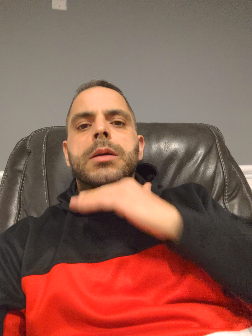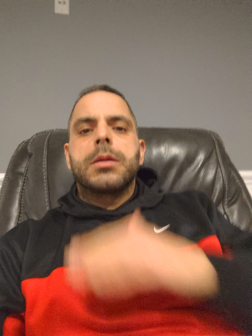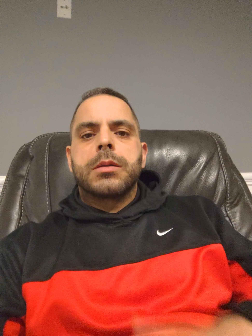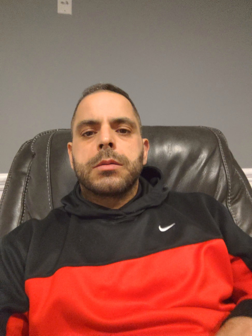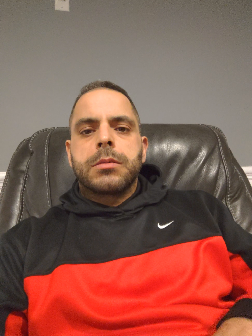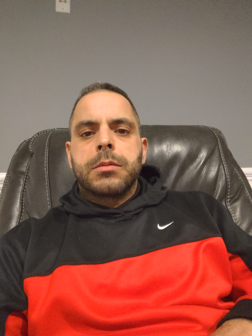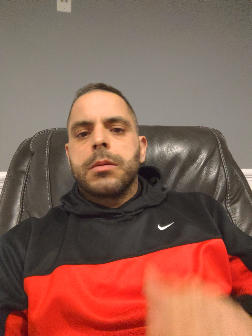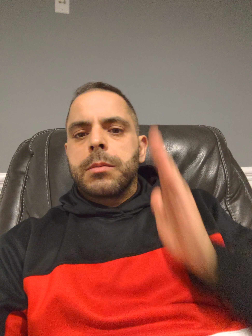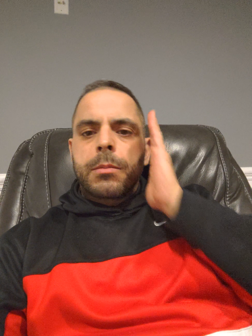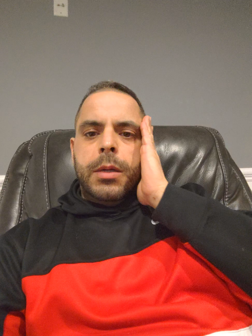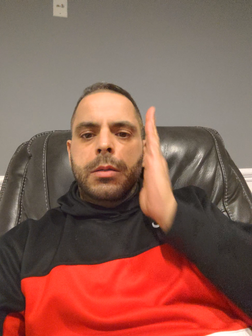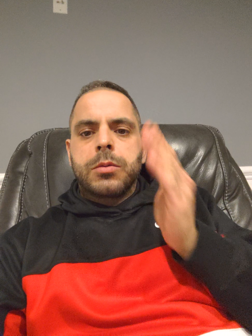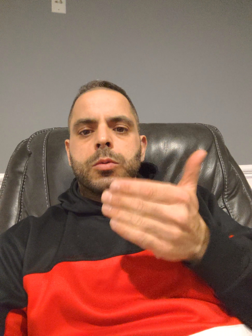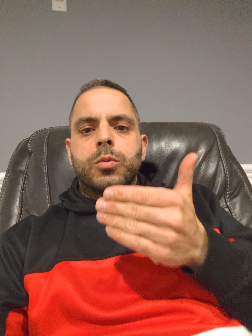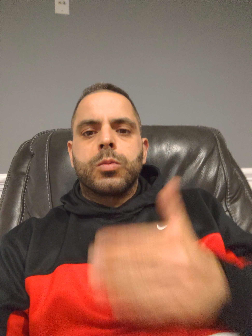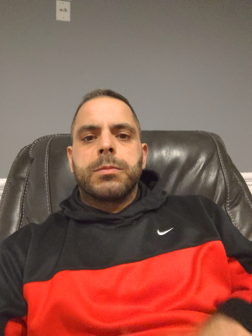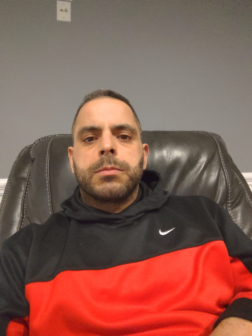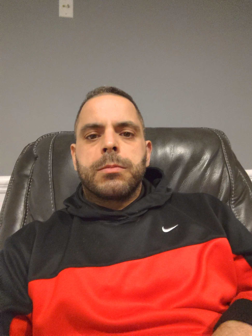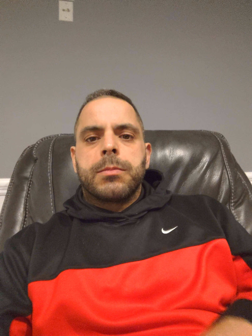bedroom